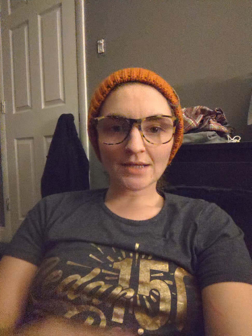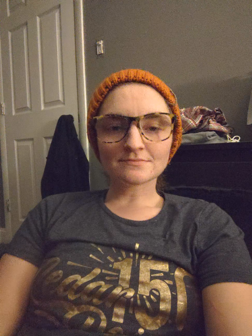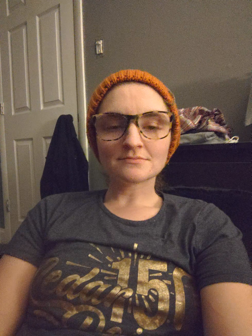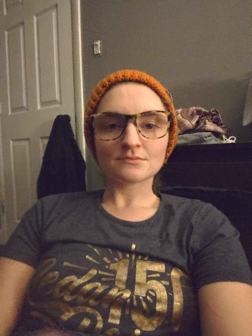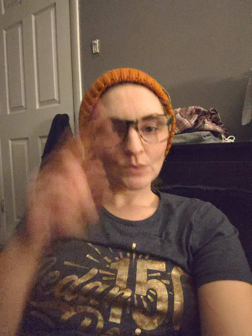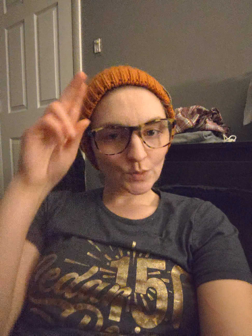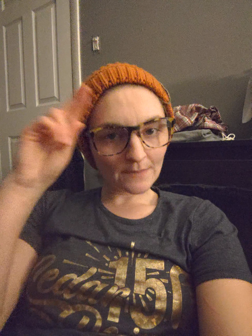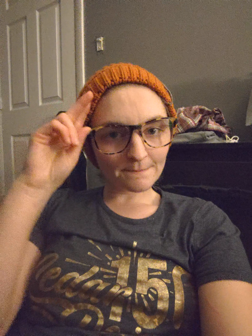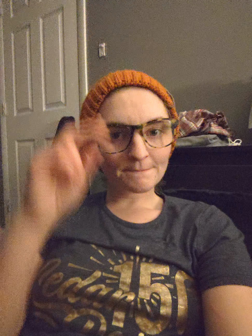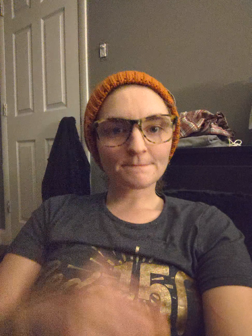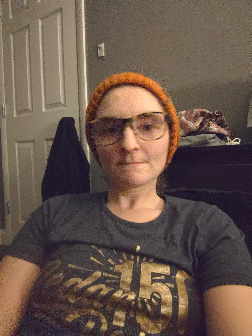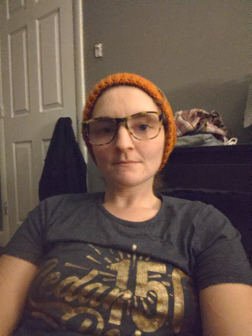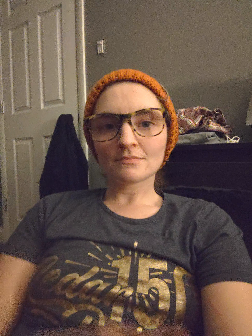uncle